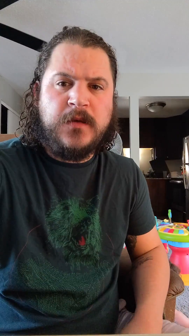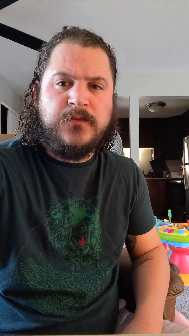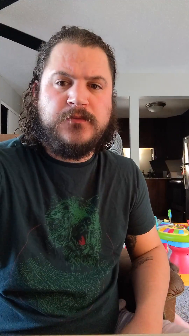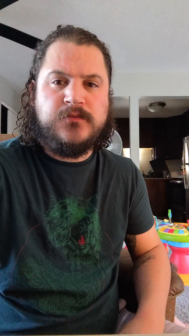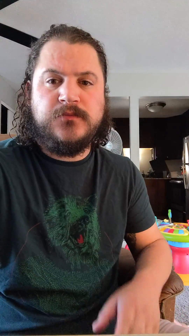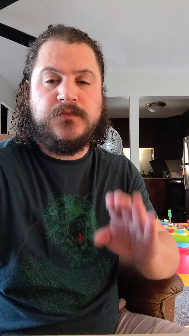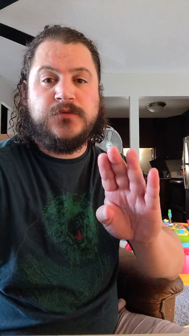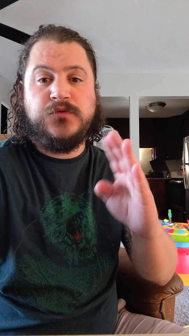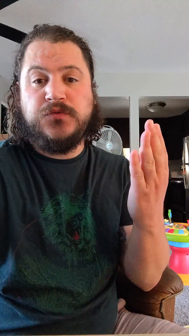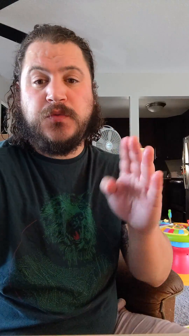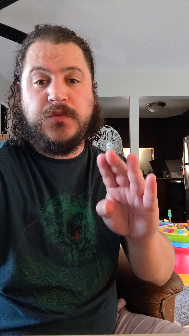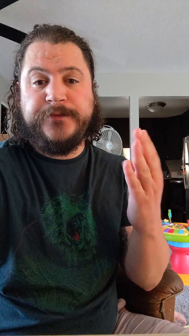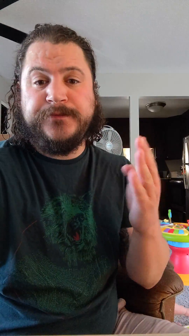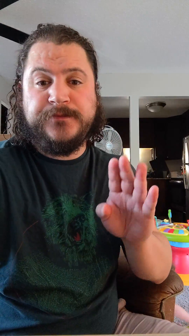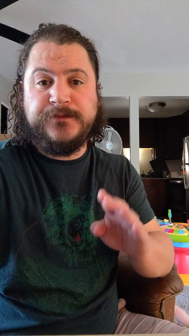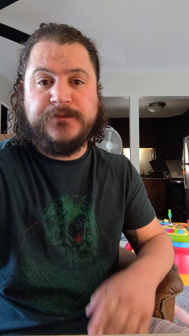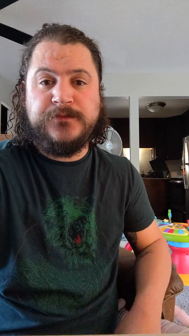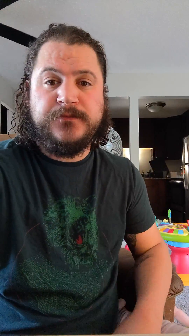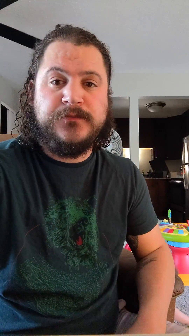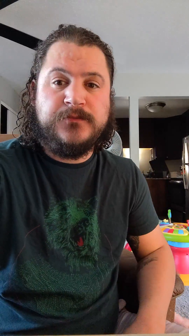door